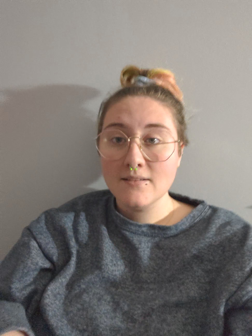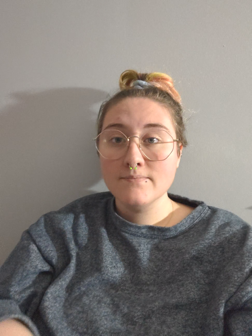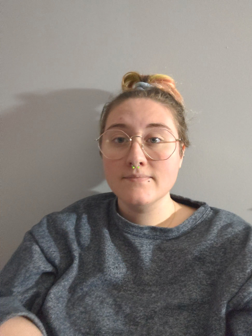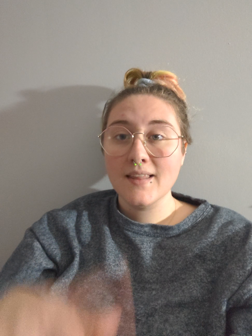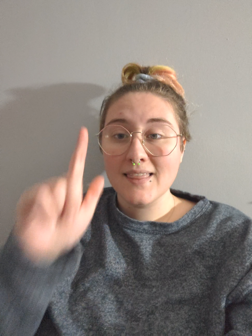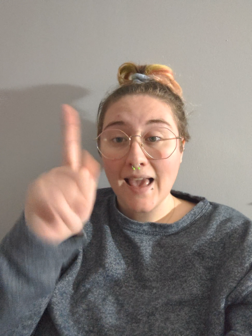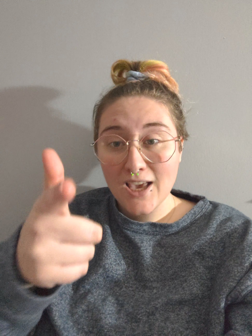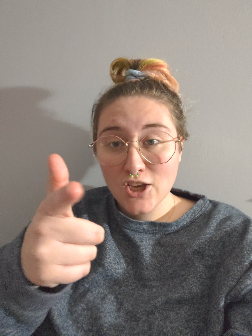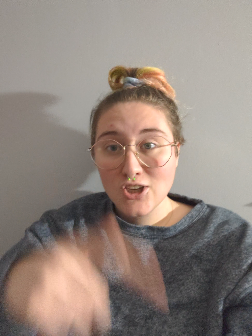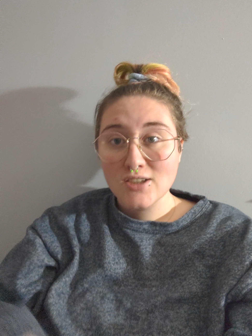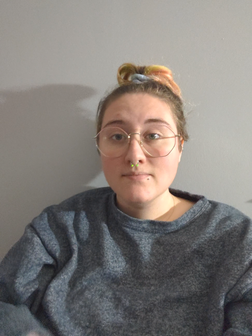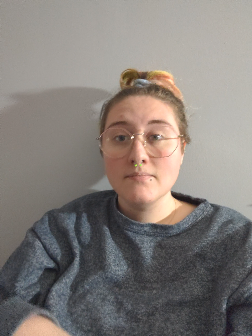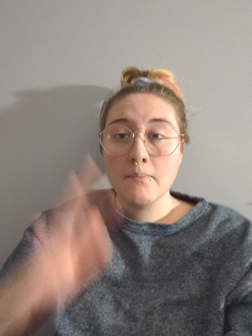later